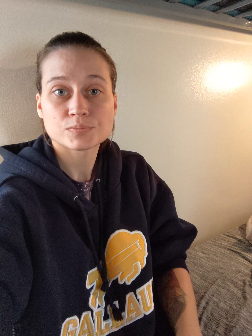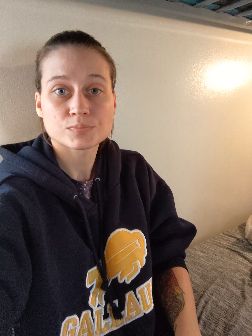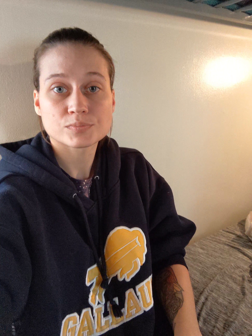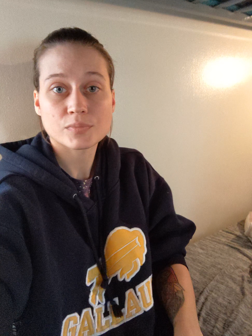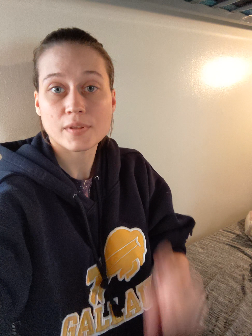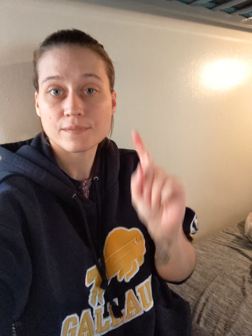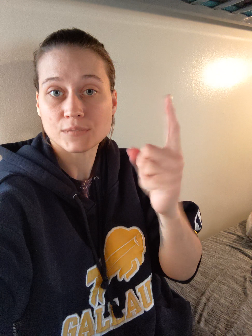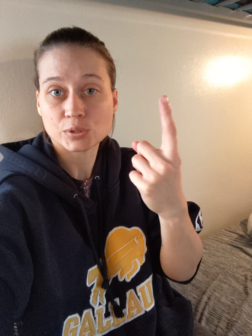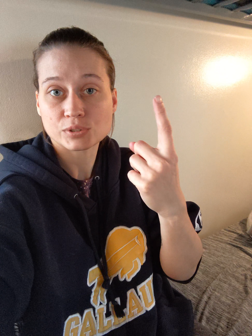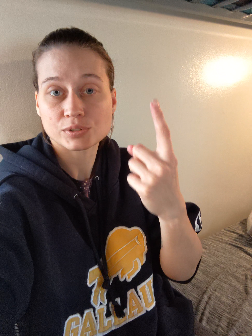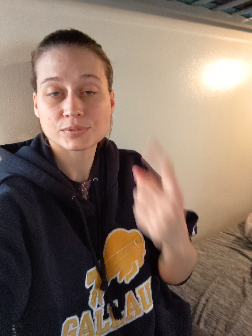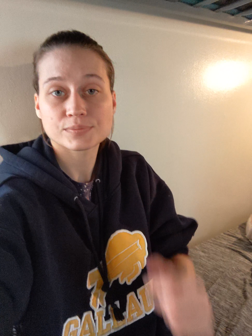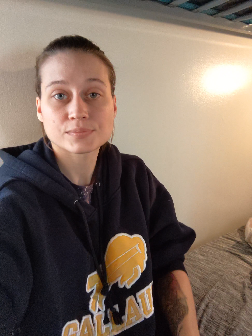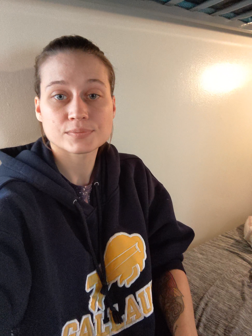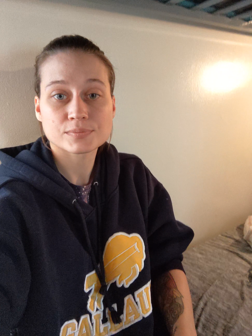first